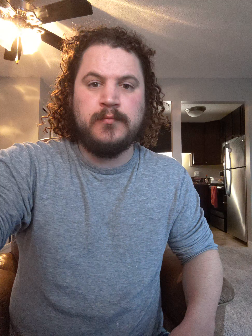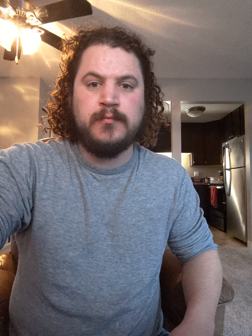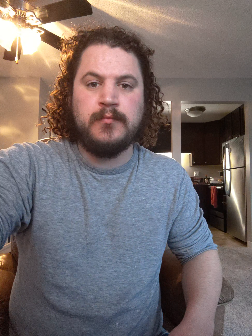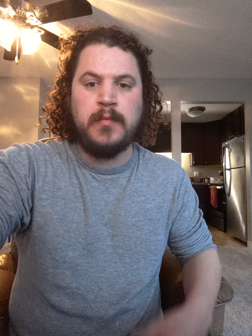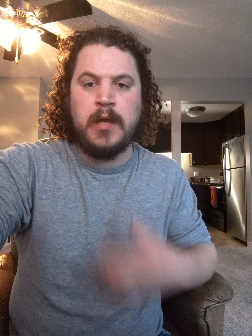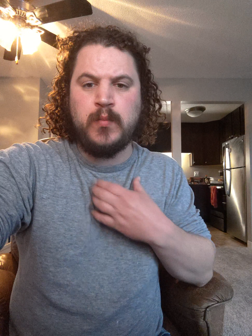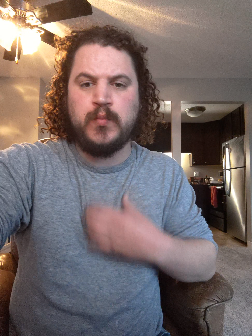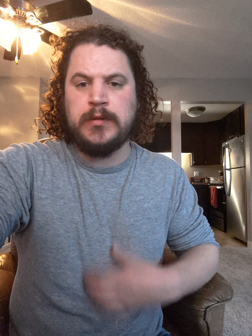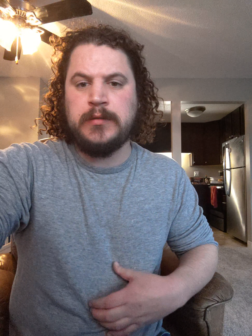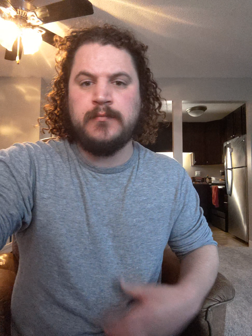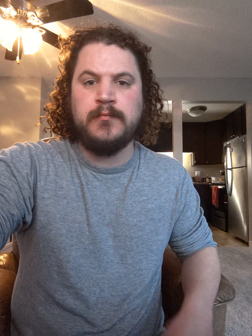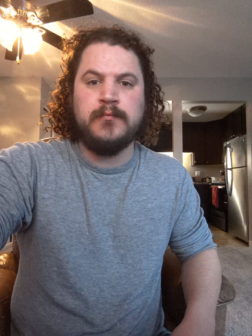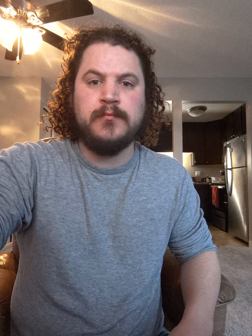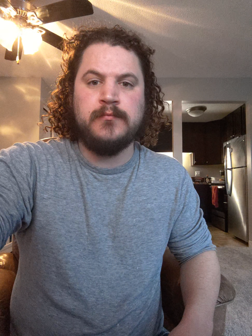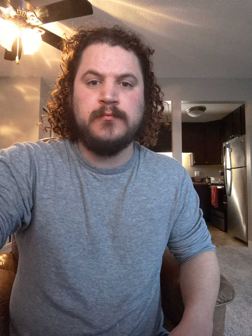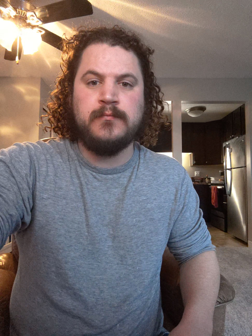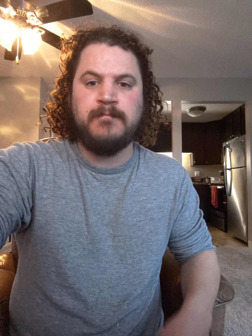hungry